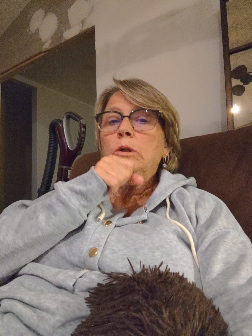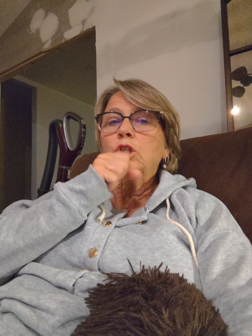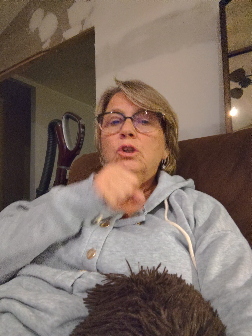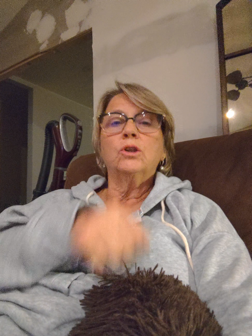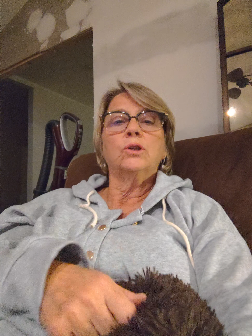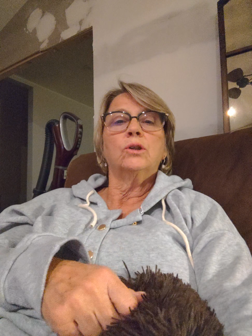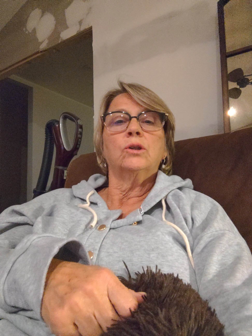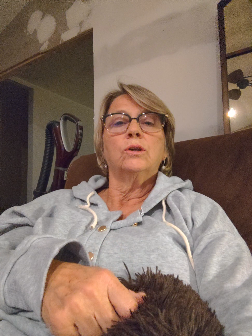orange